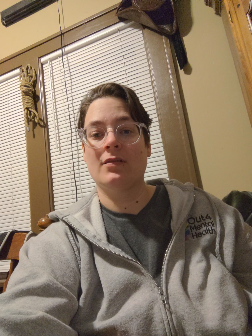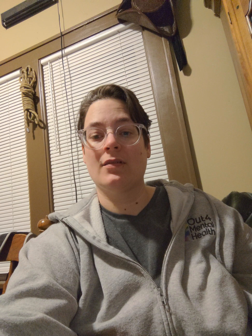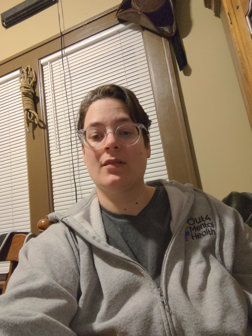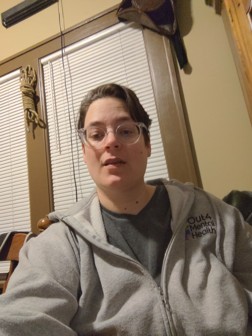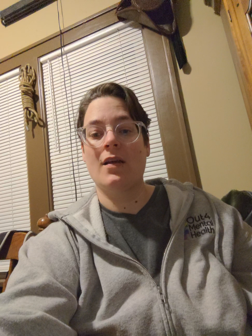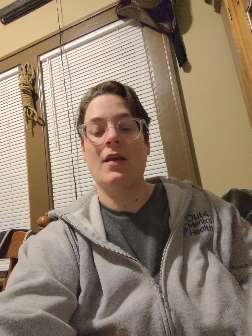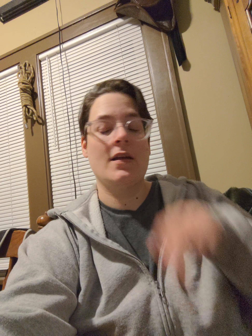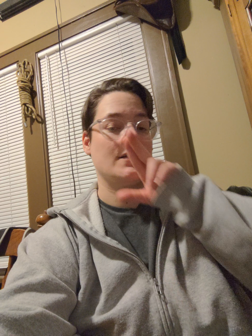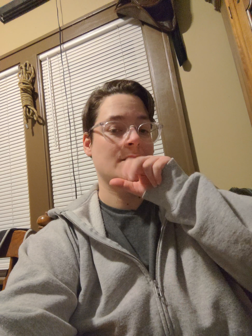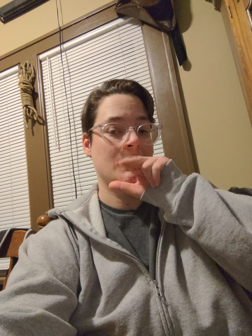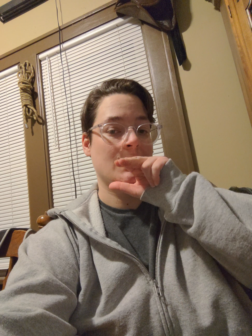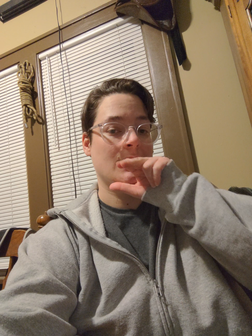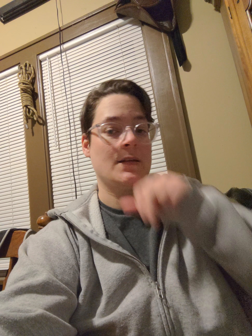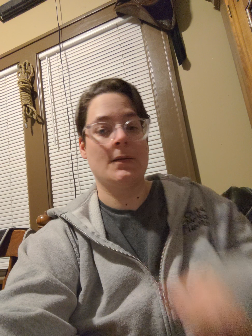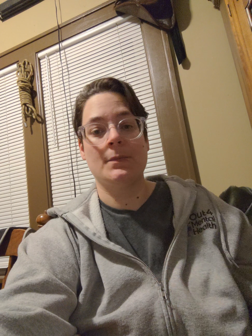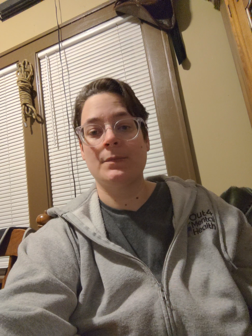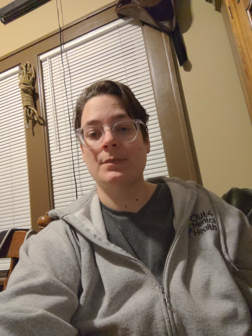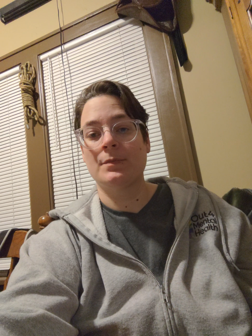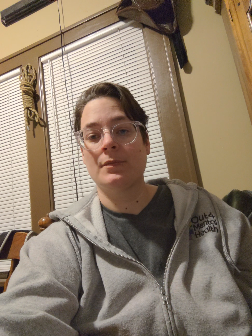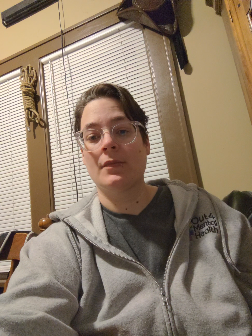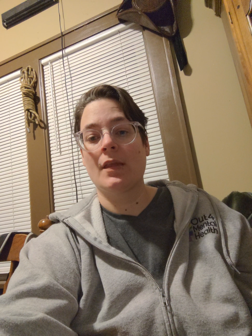tongue